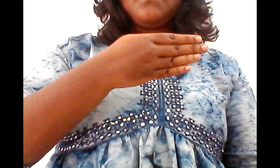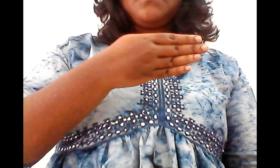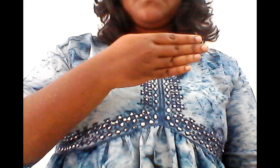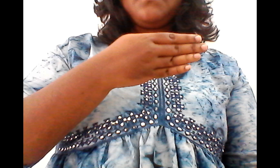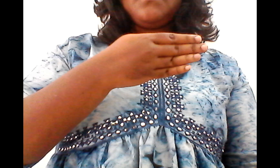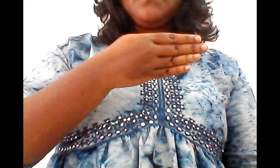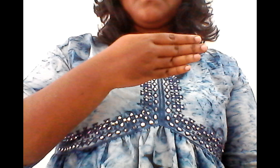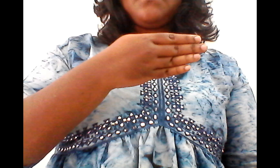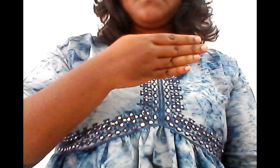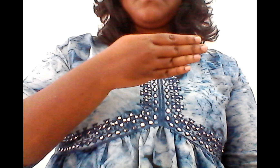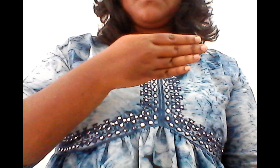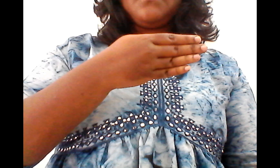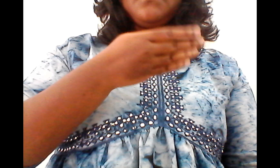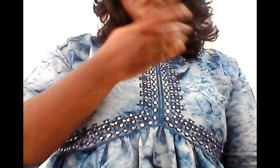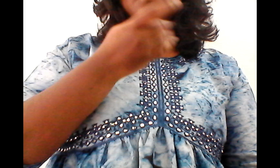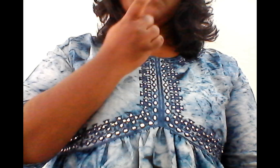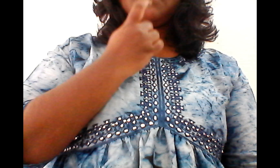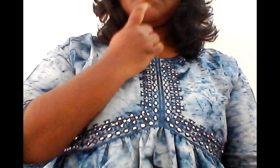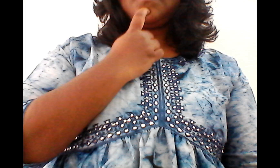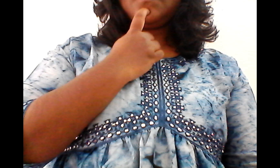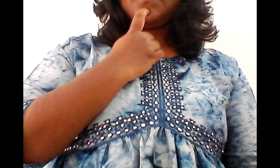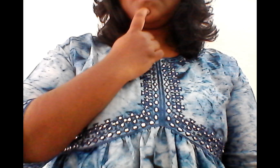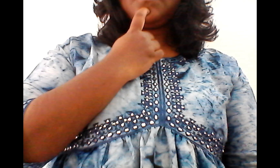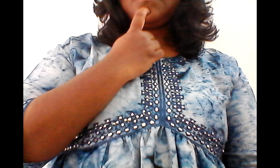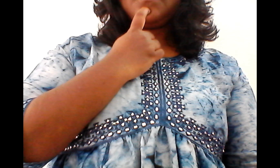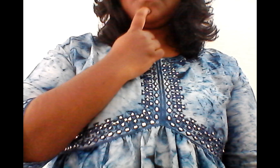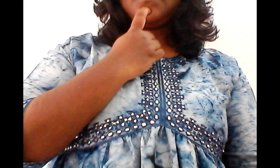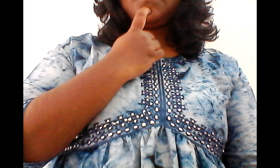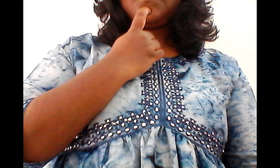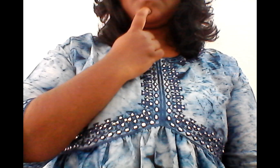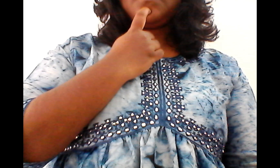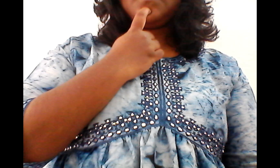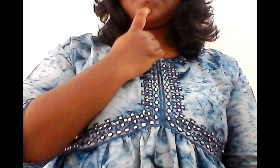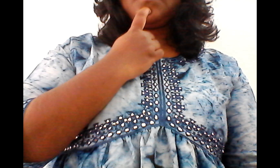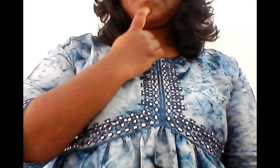അം